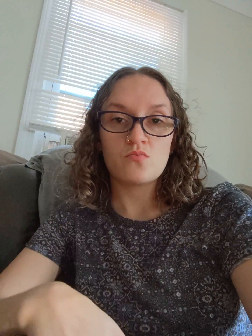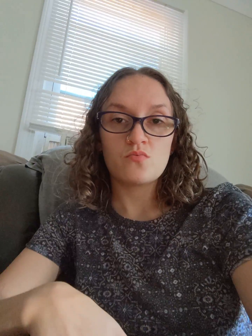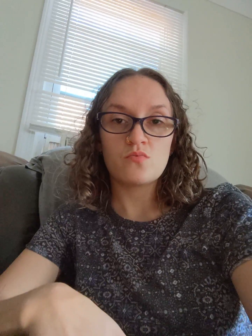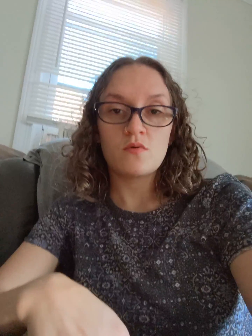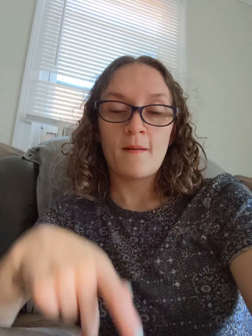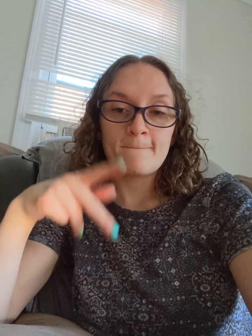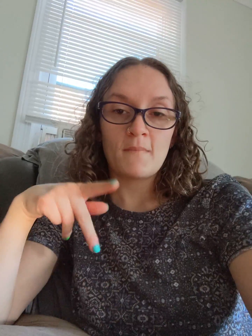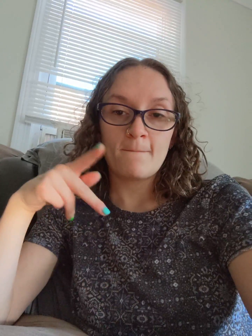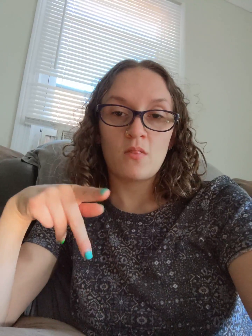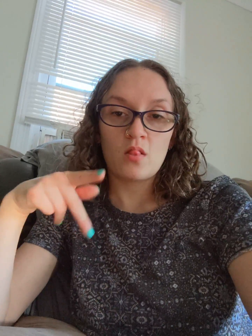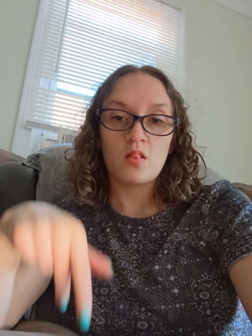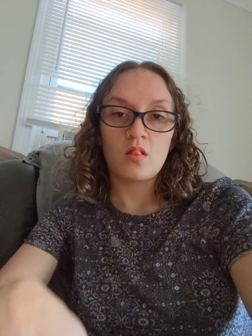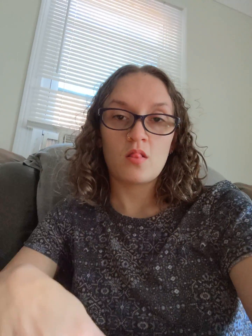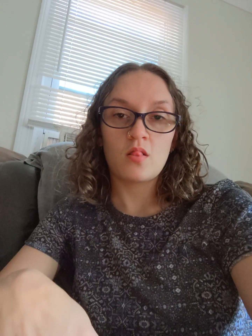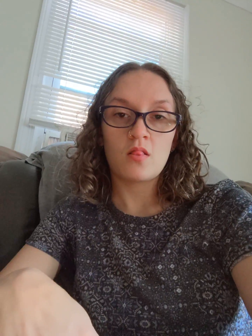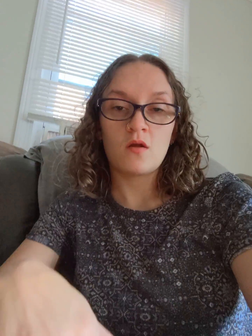people